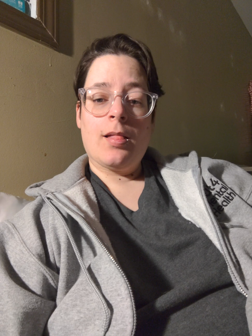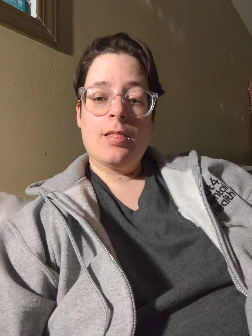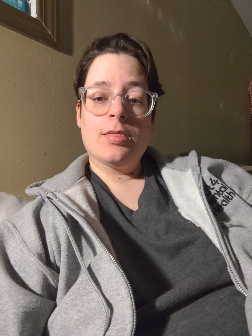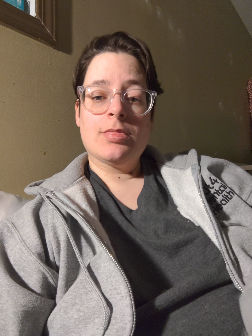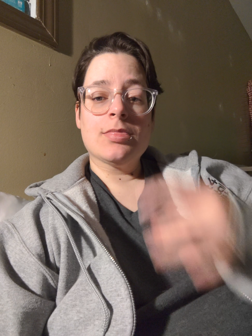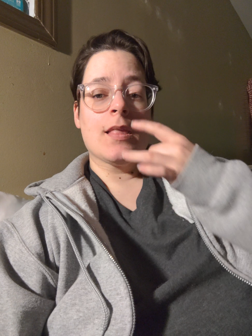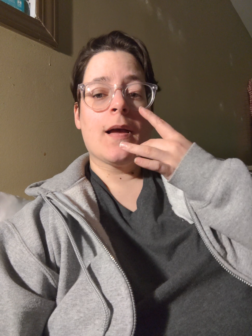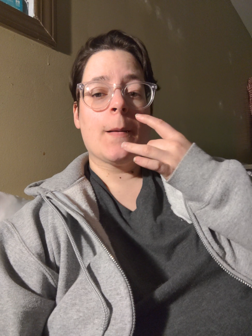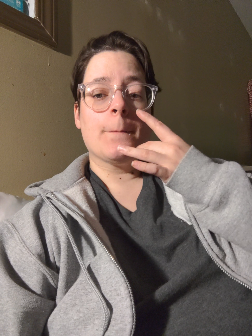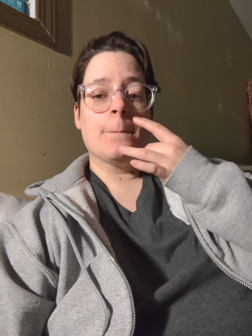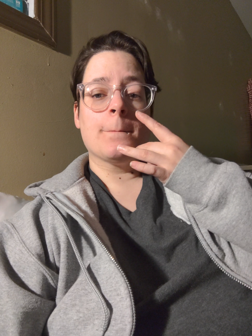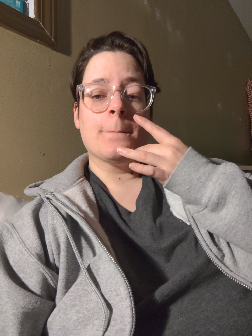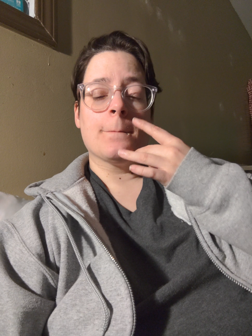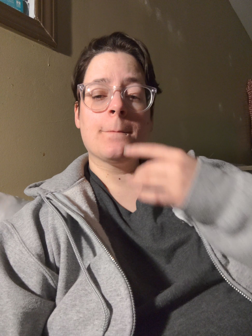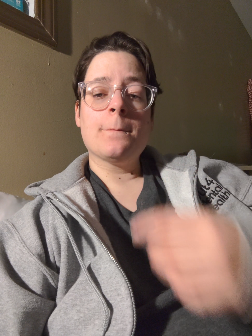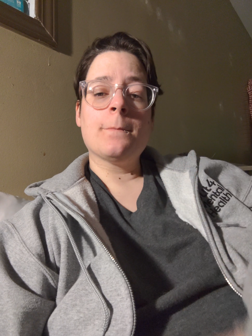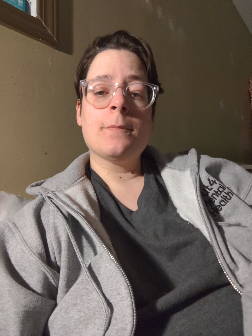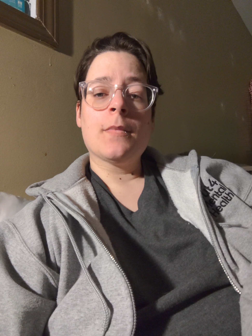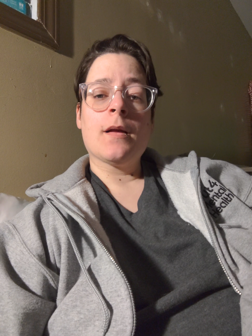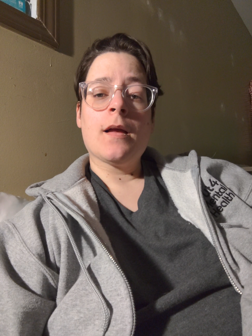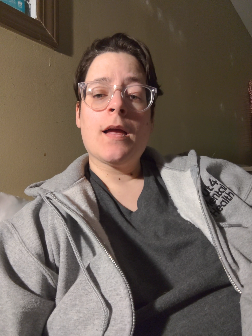lamp